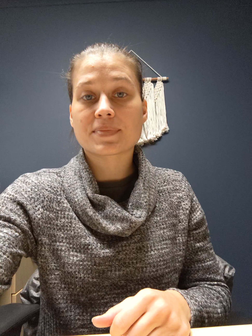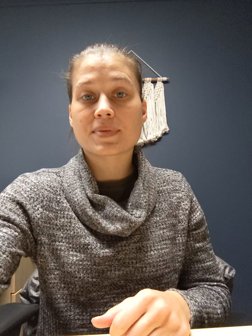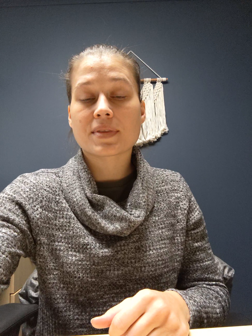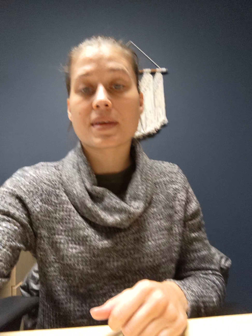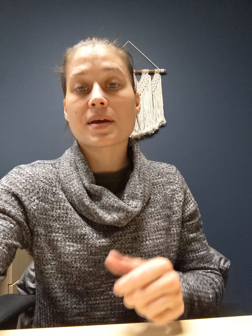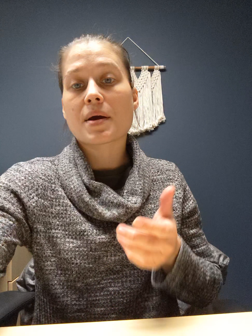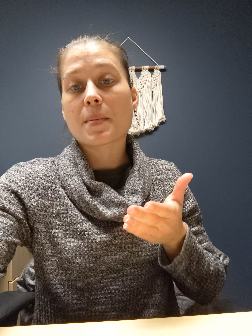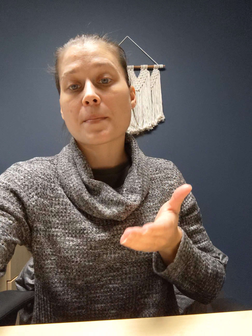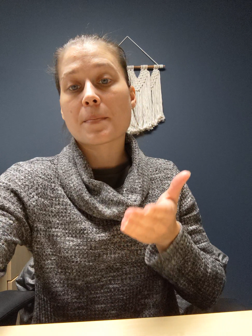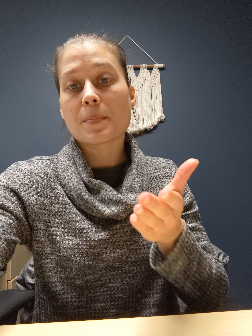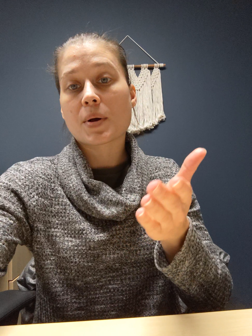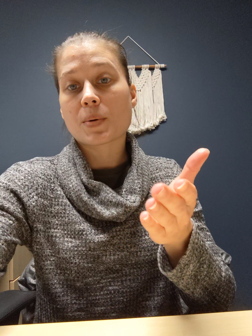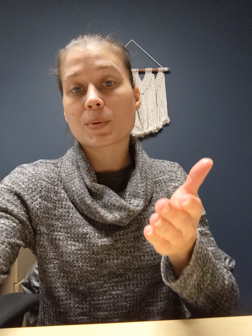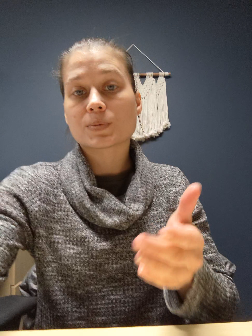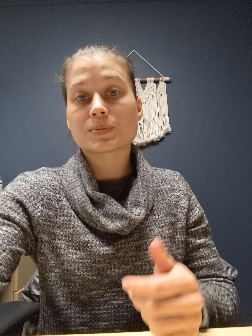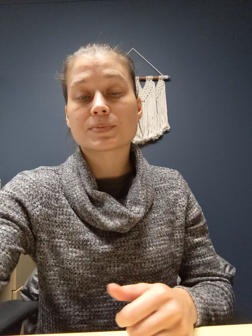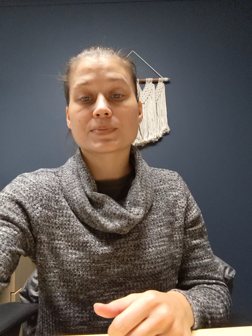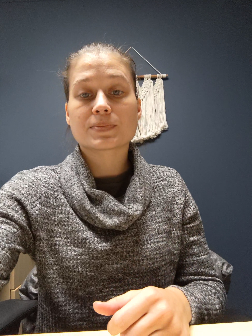boat